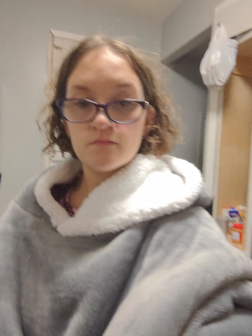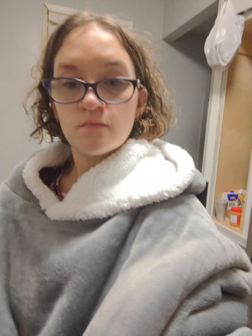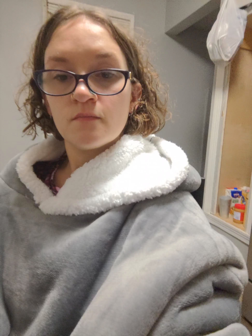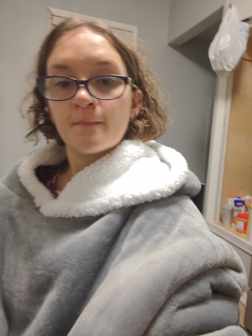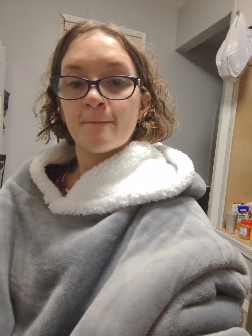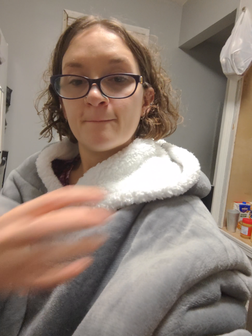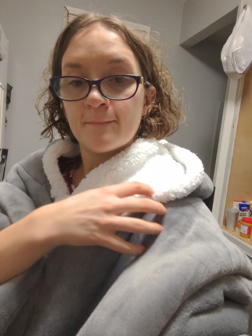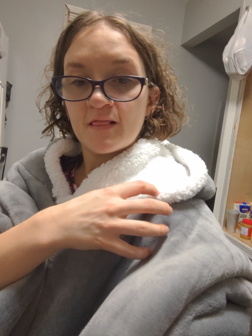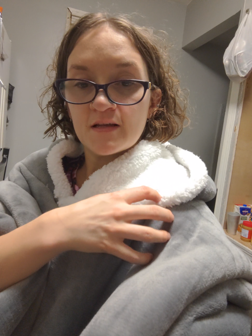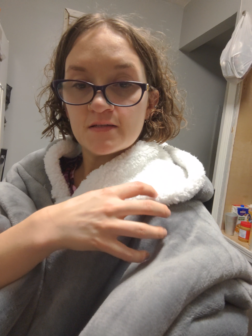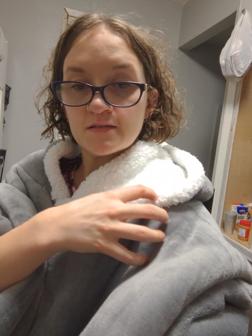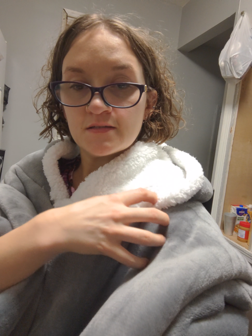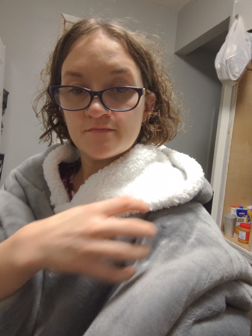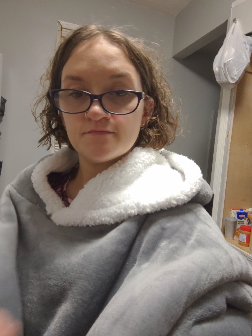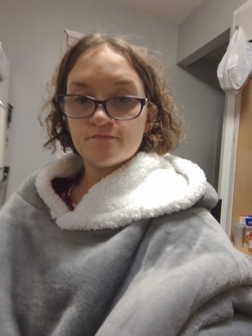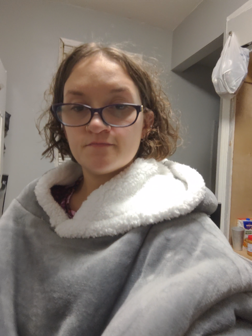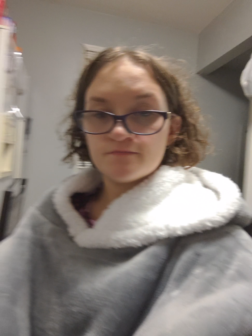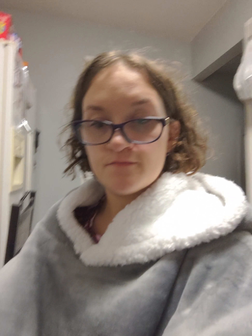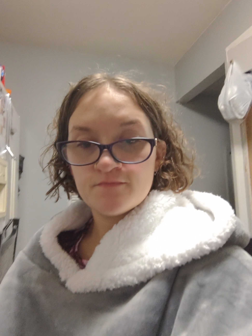police